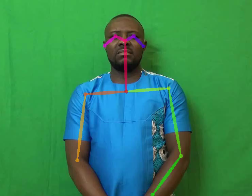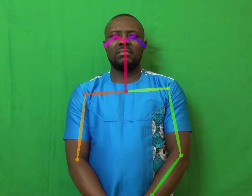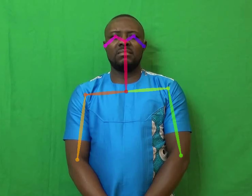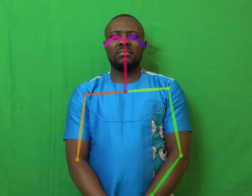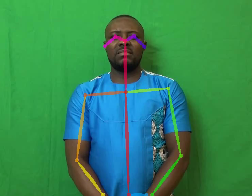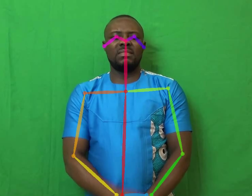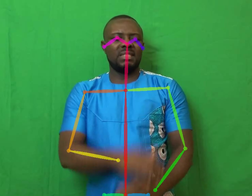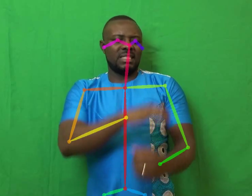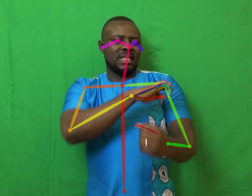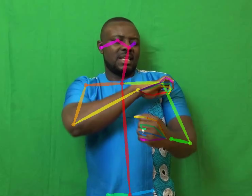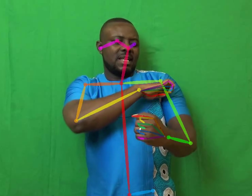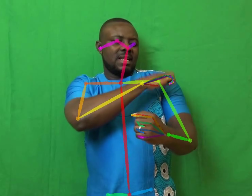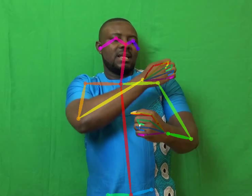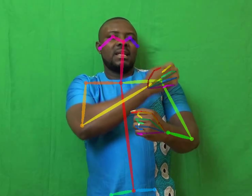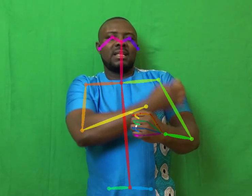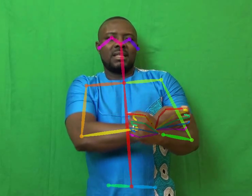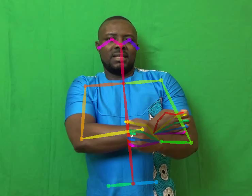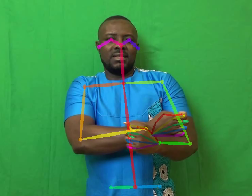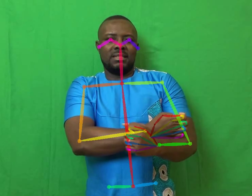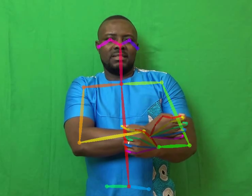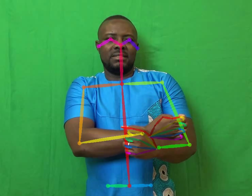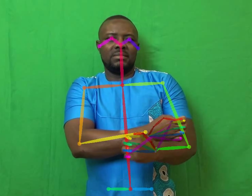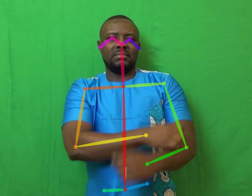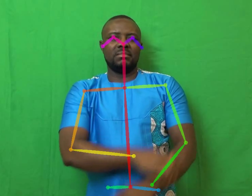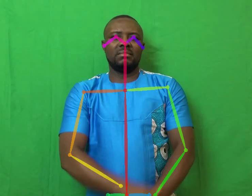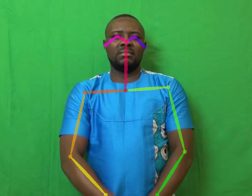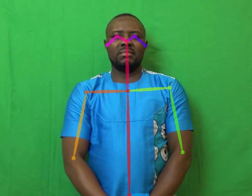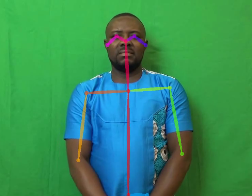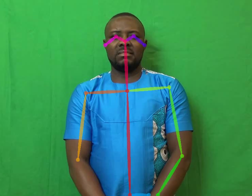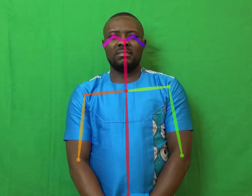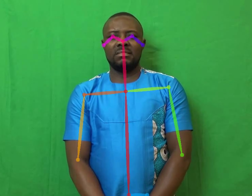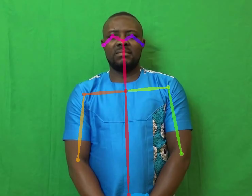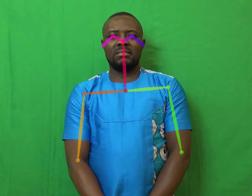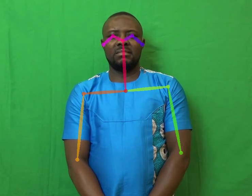energy